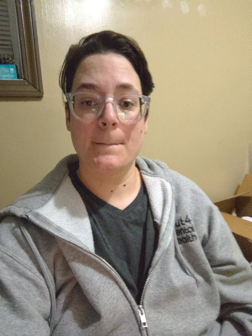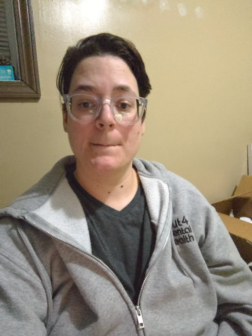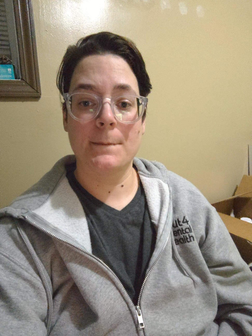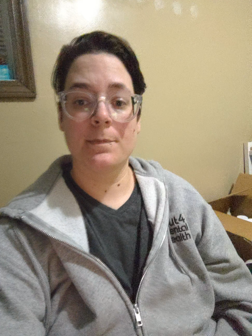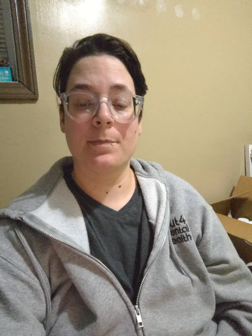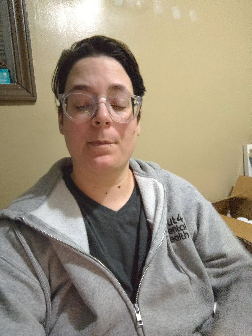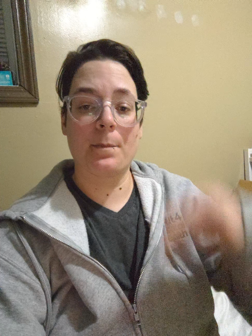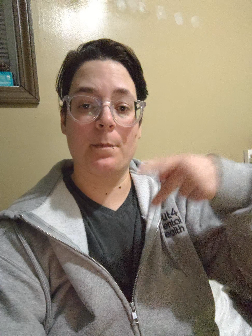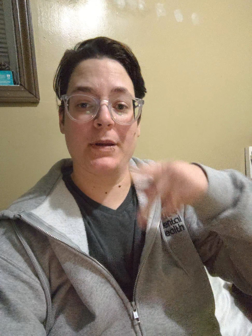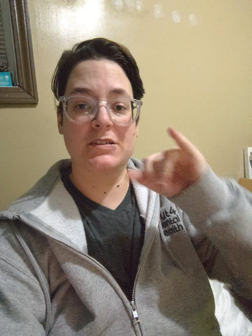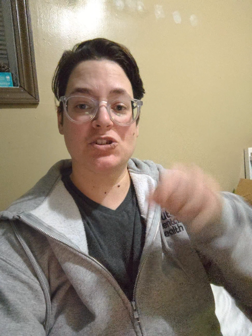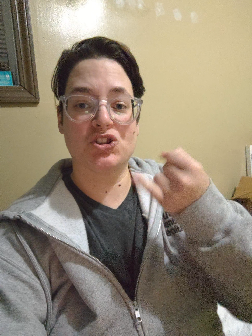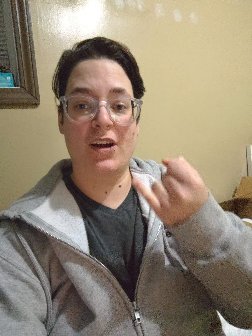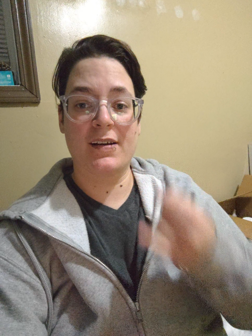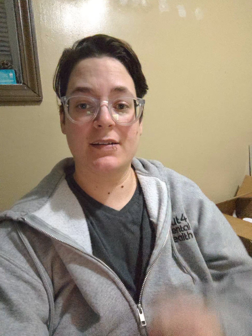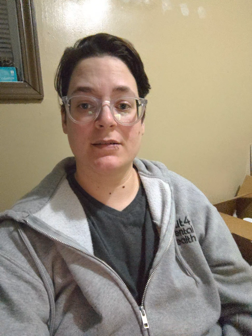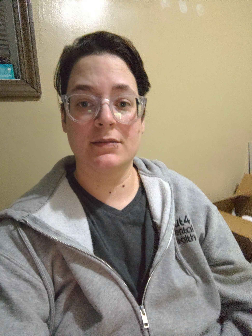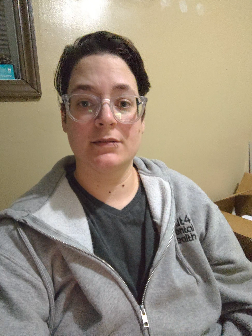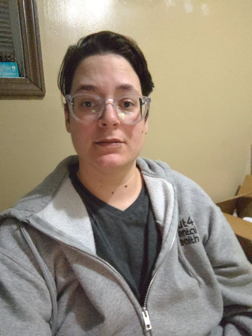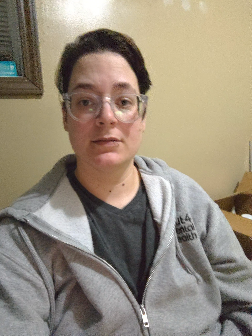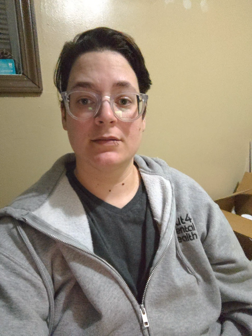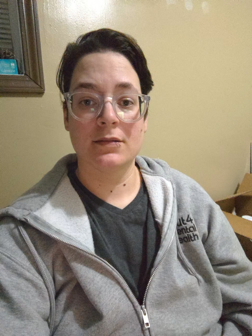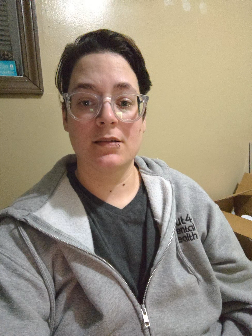pajamas